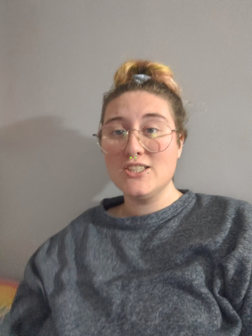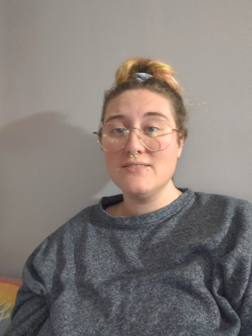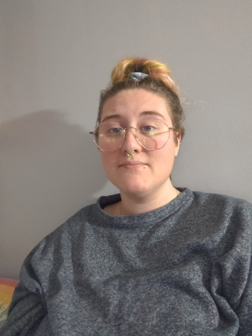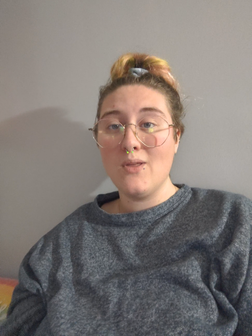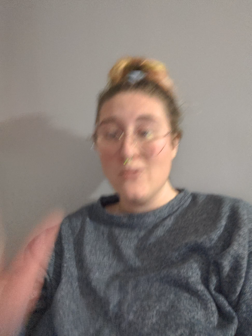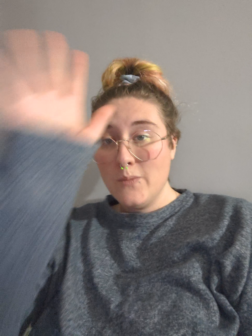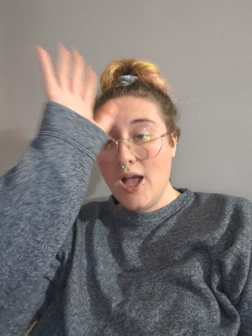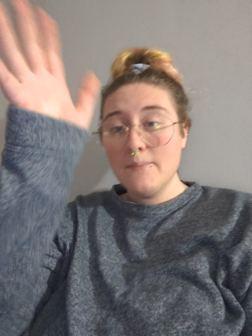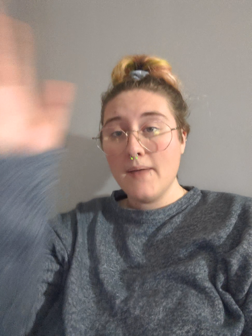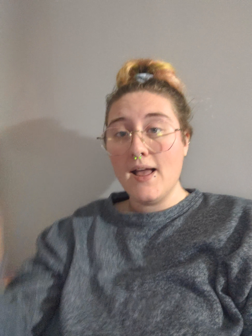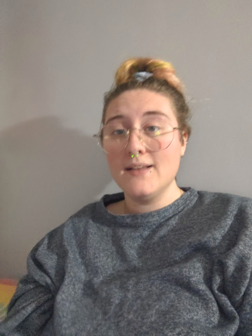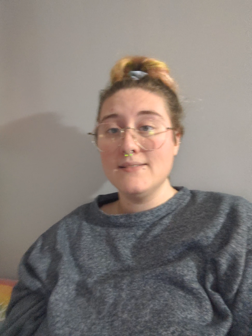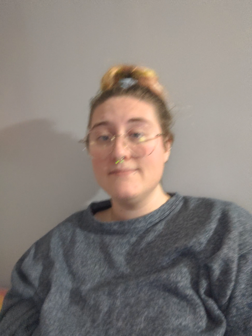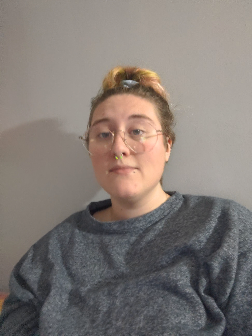grandpa